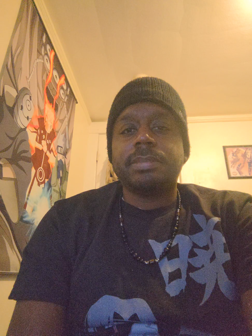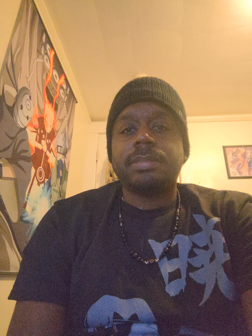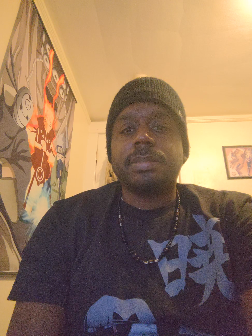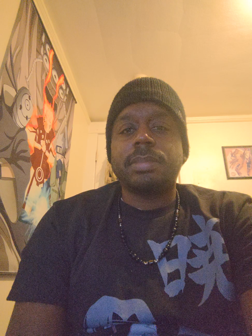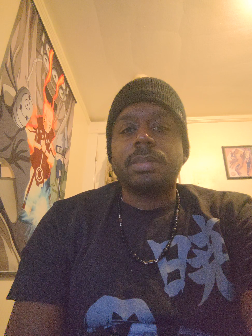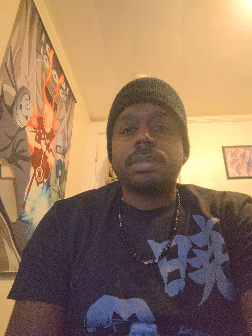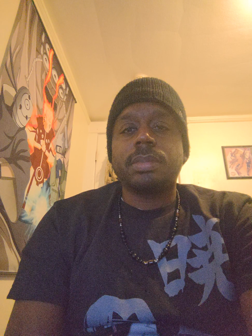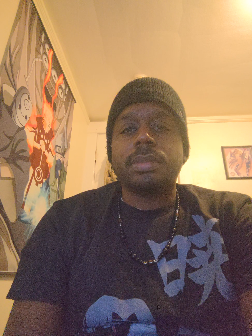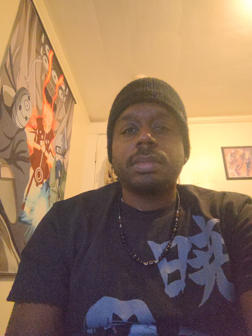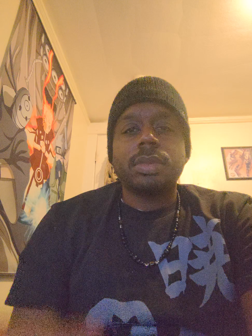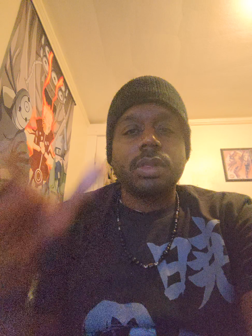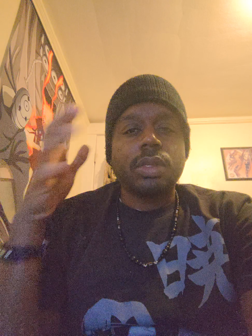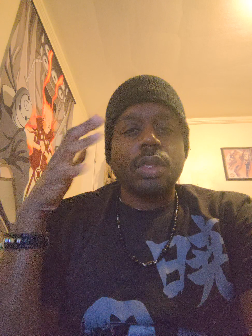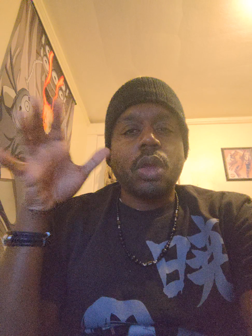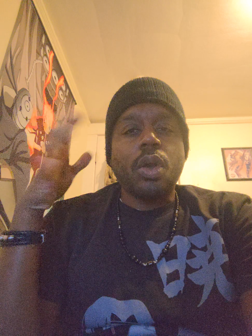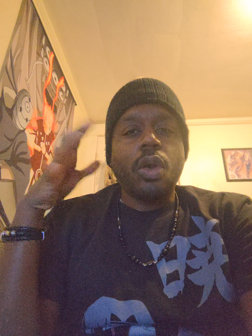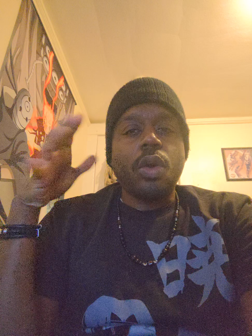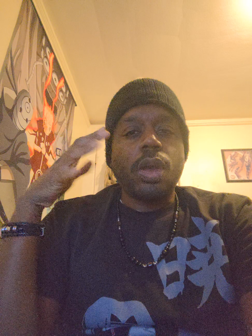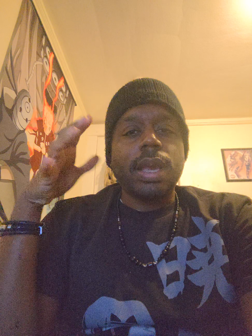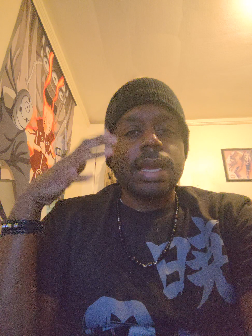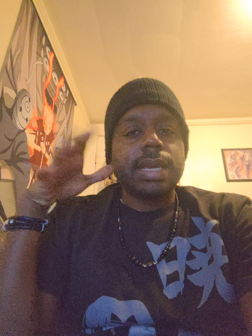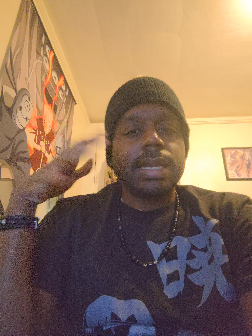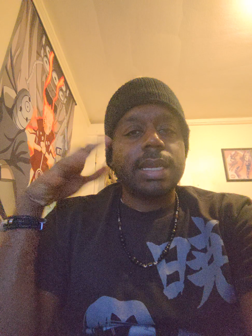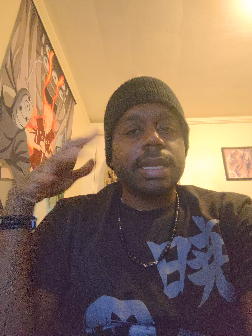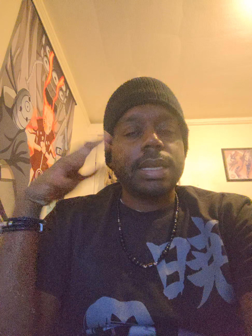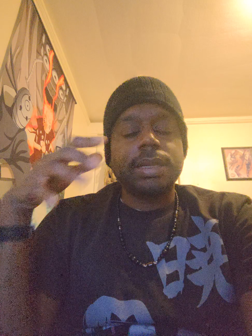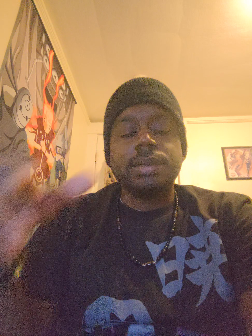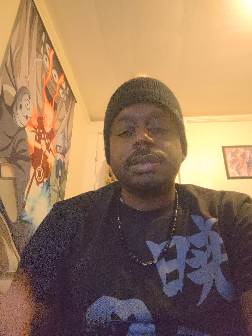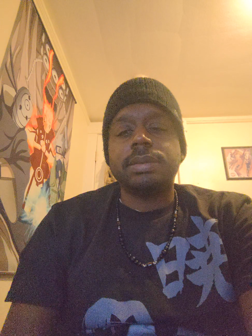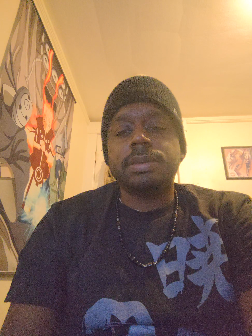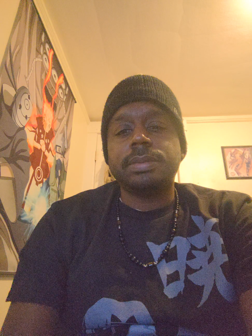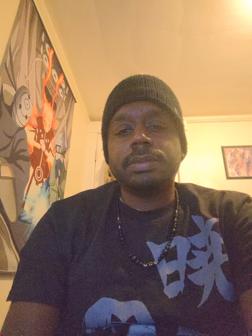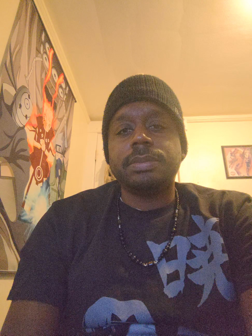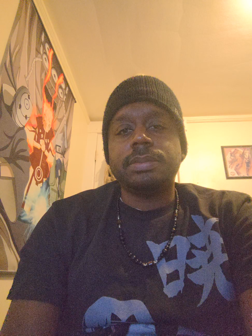noisy